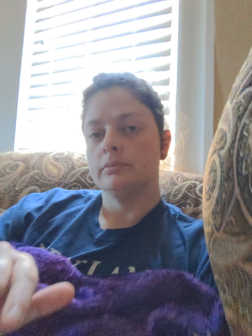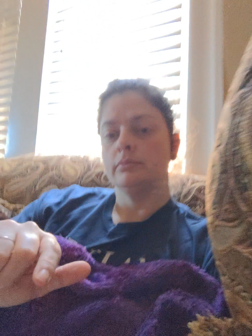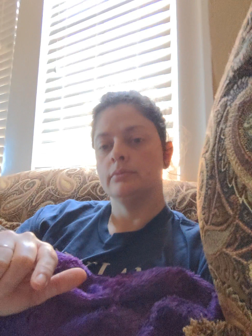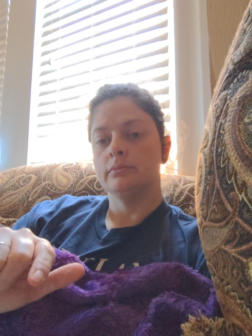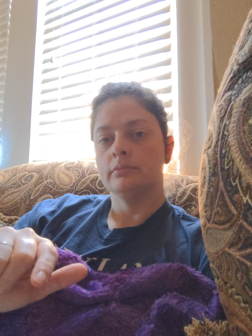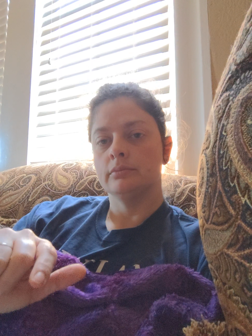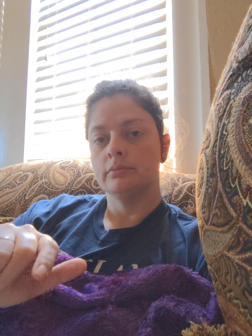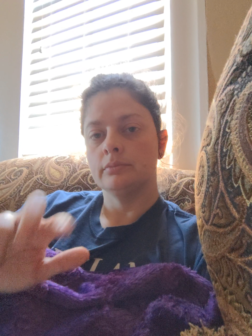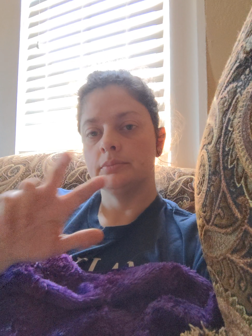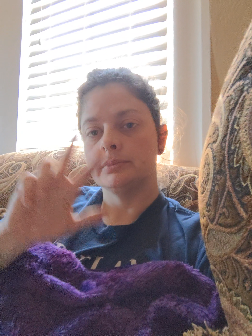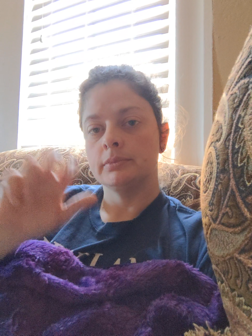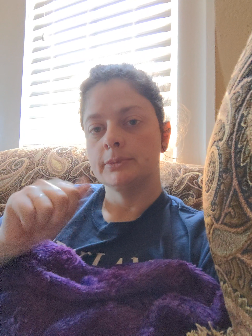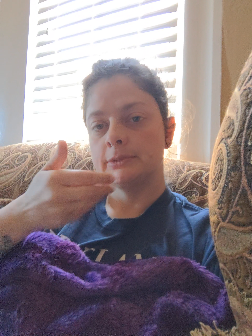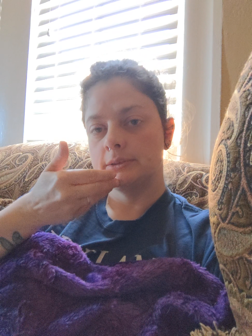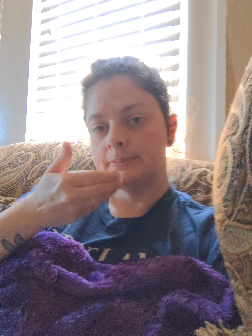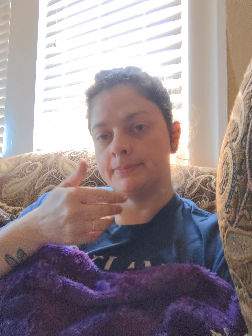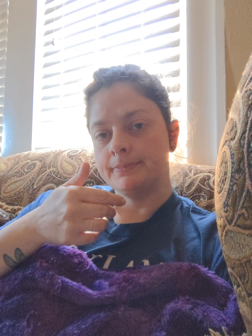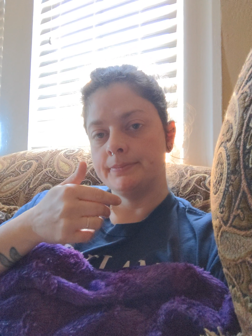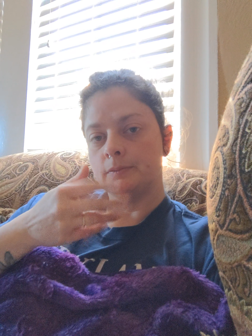pizza